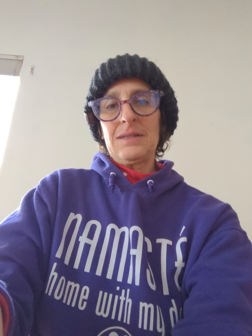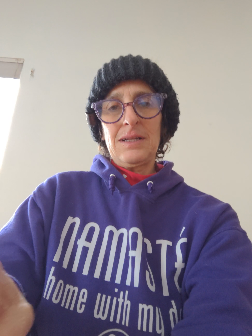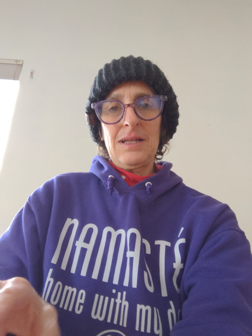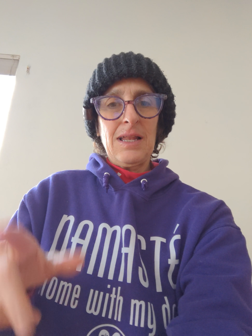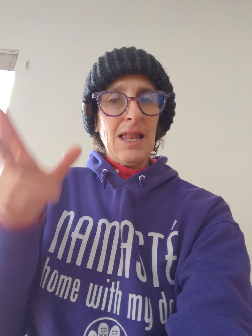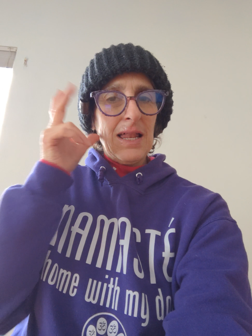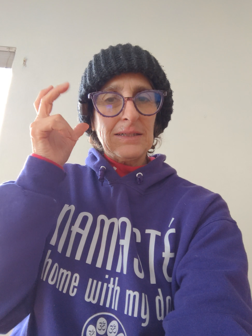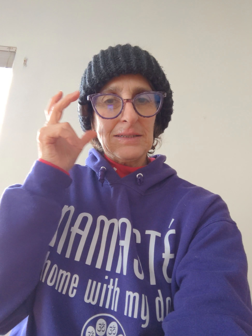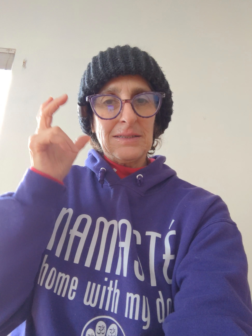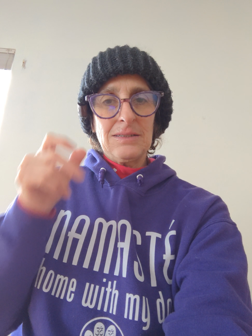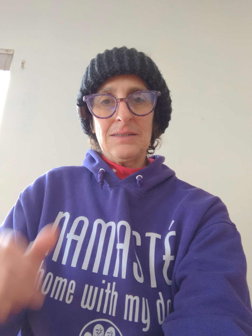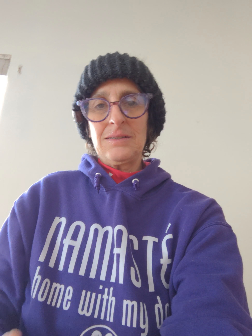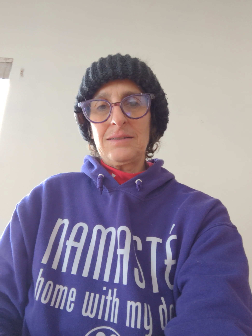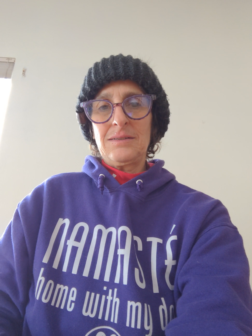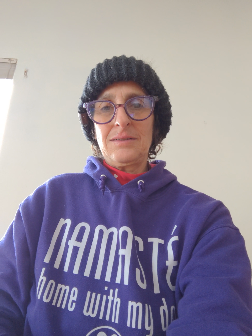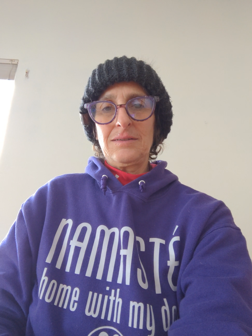listen